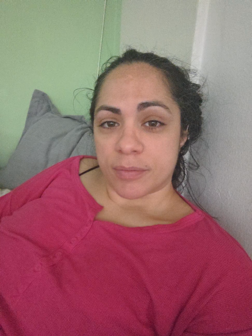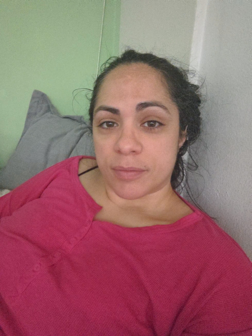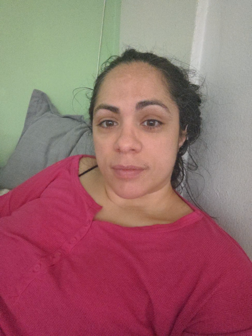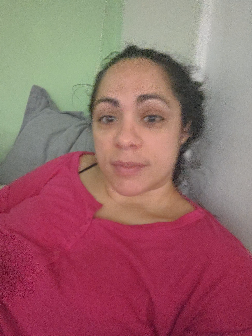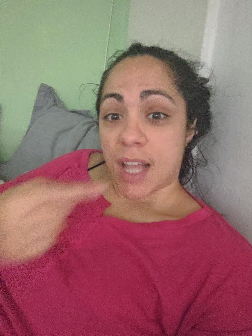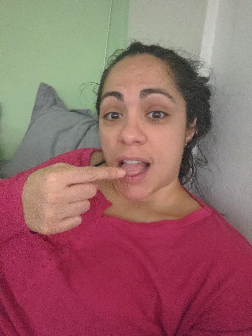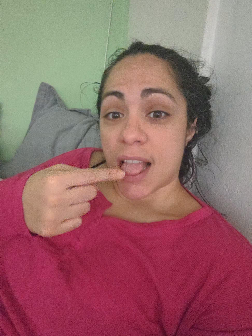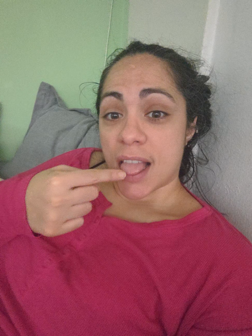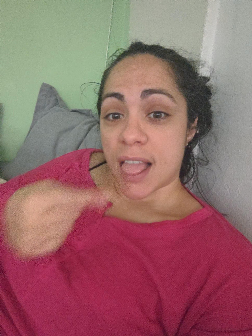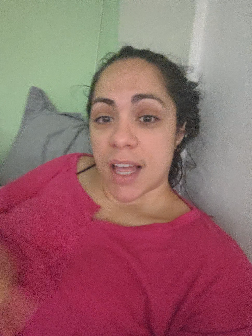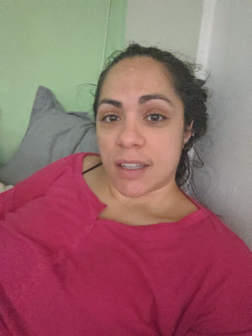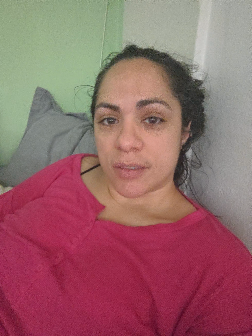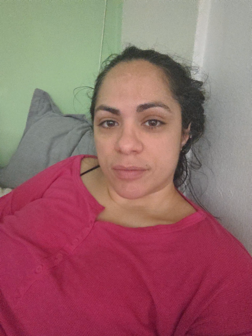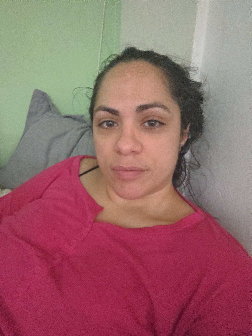tongue